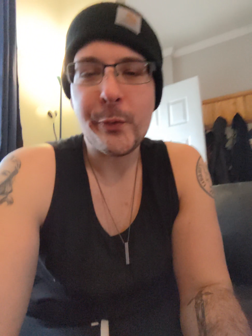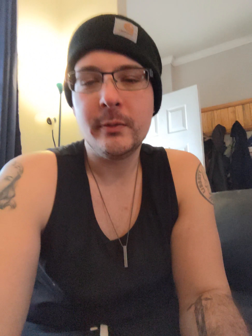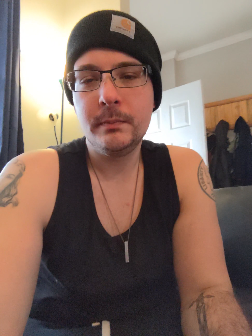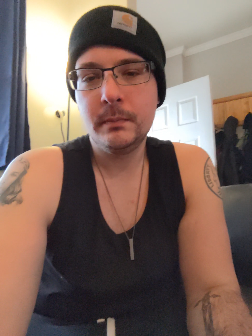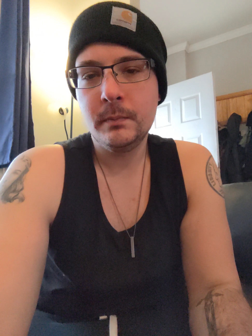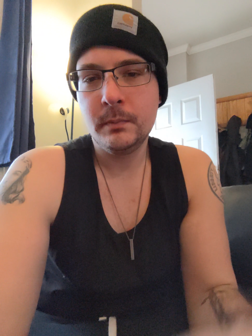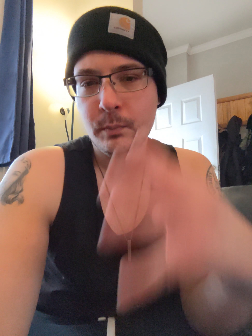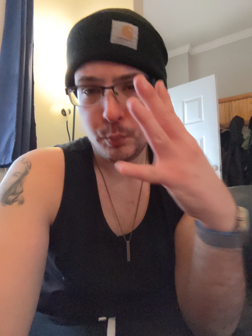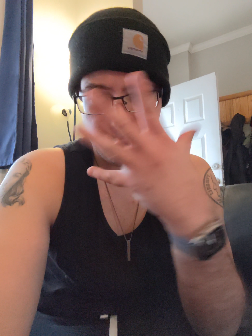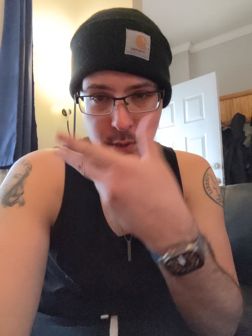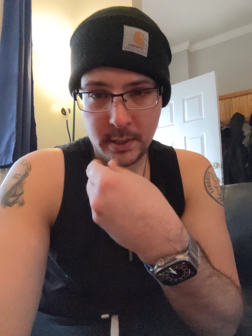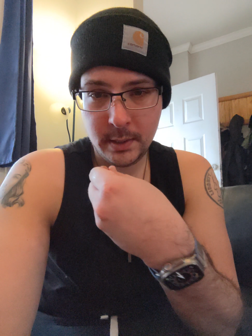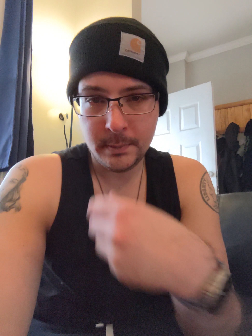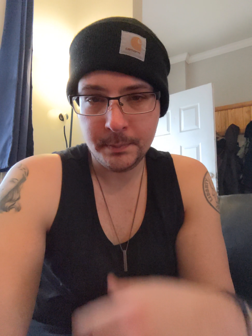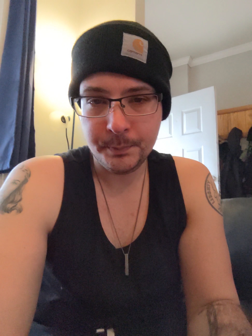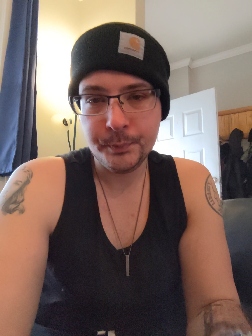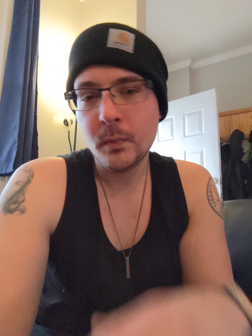pretty